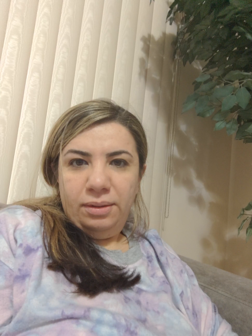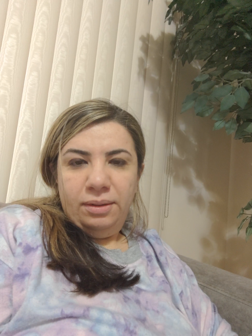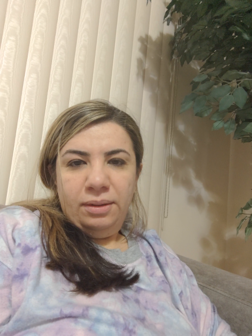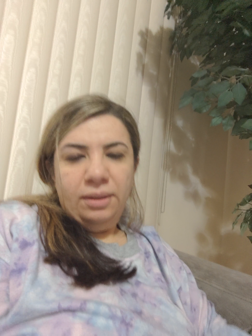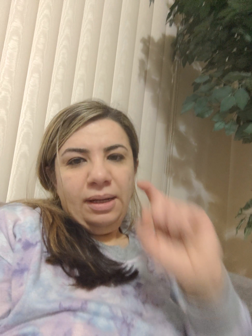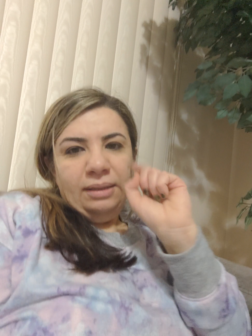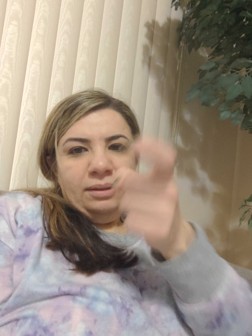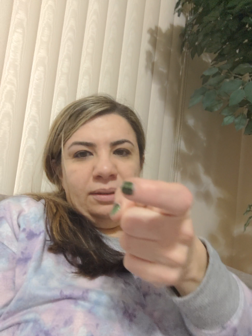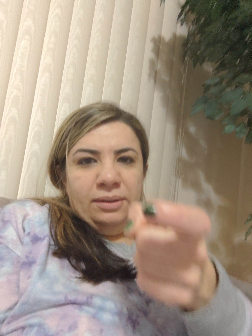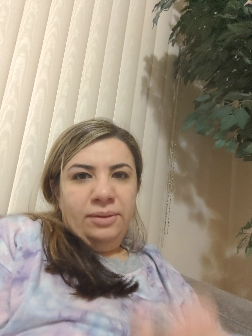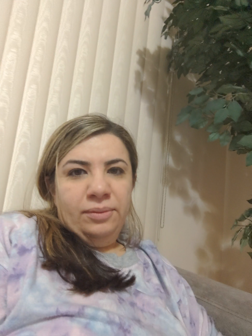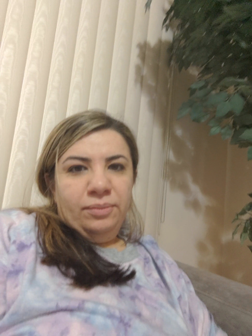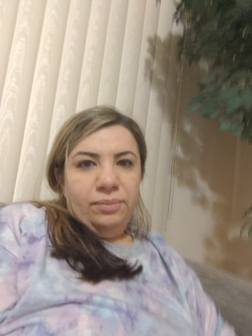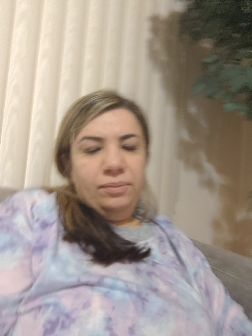gift